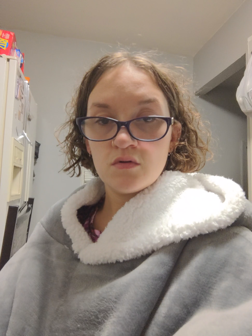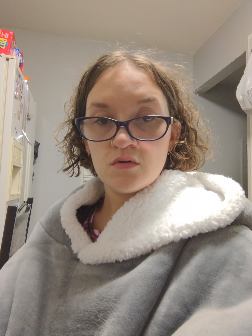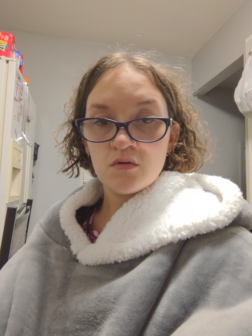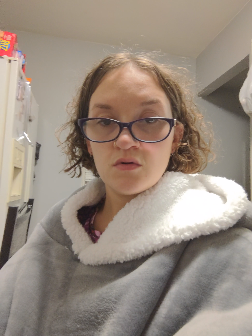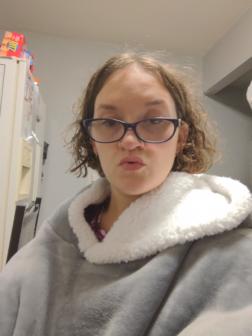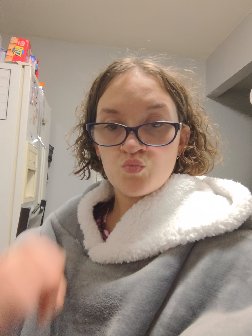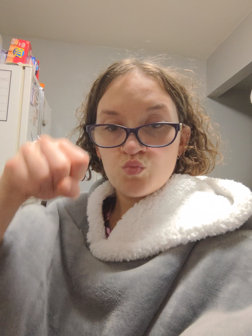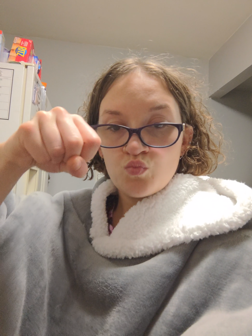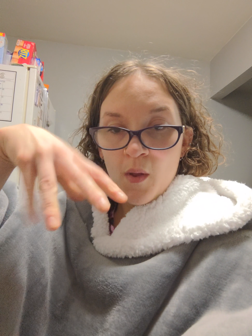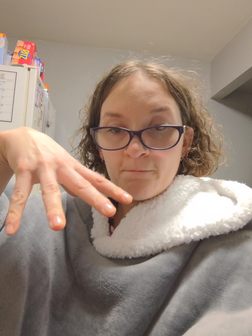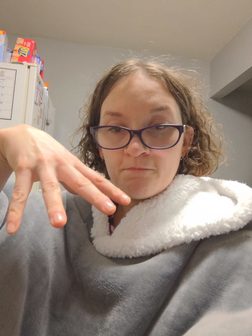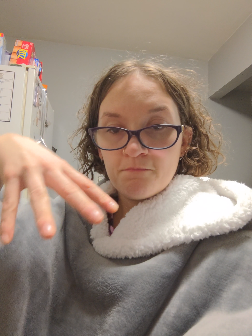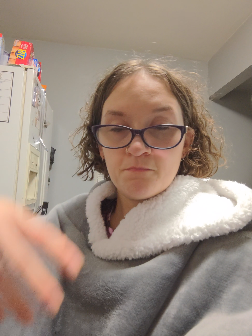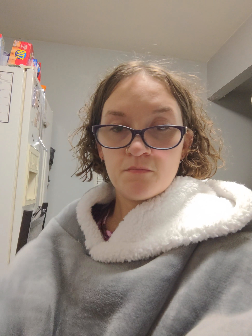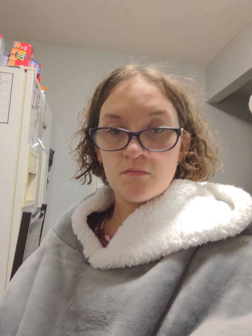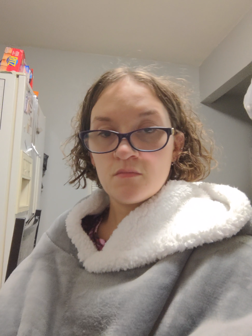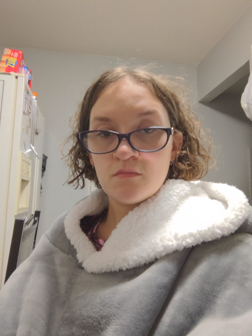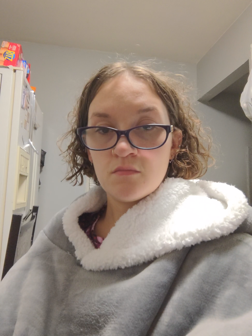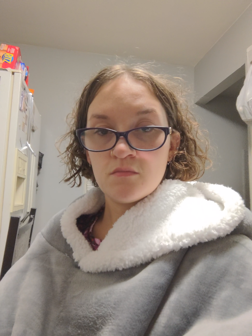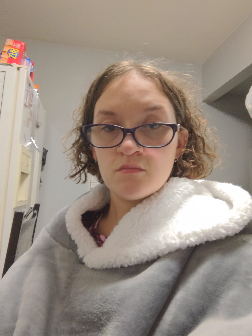drop